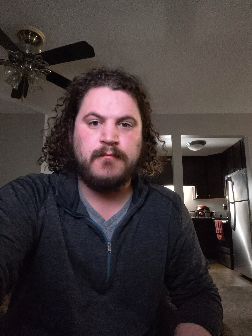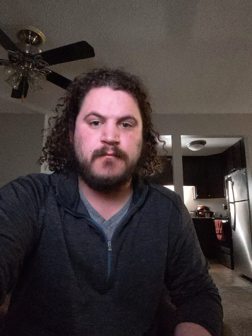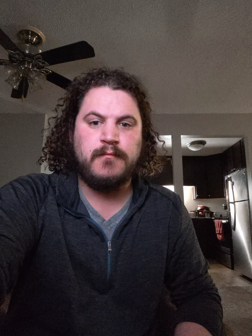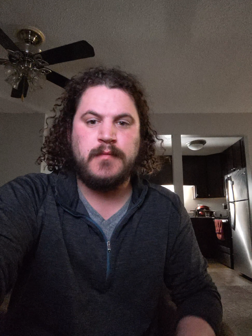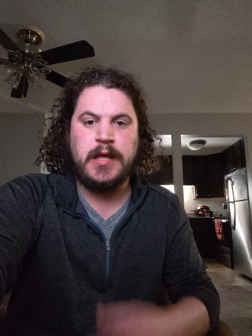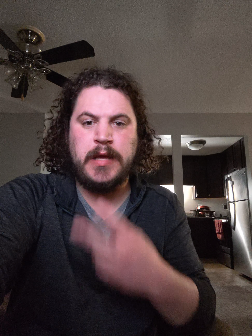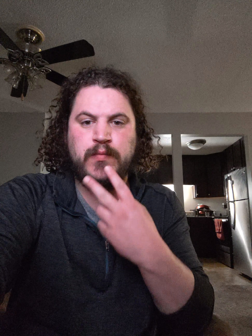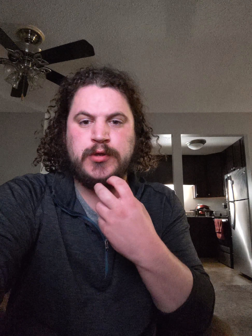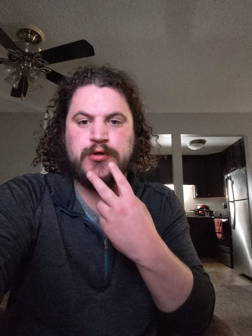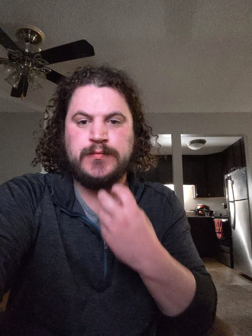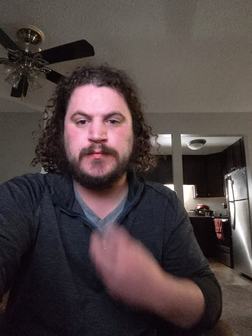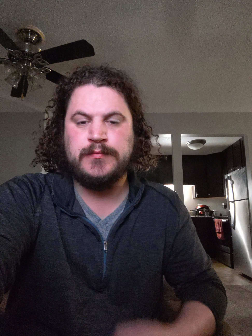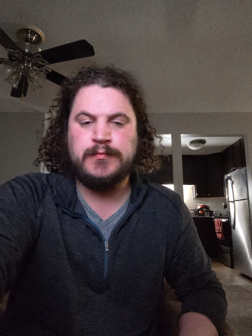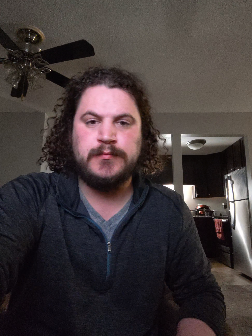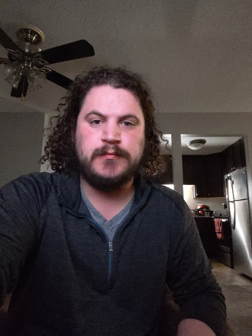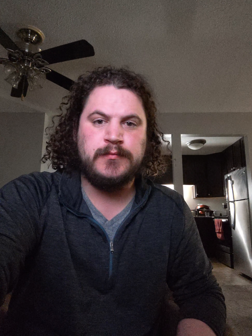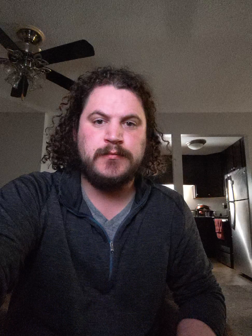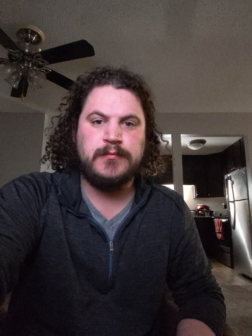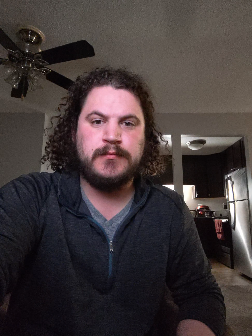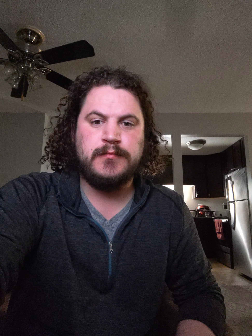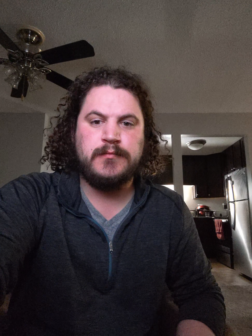underwear